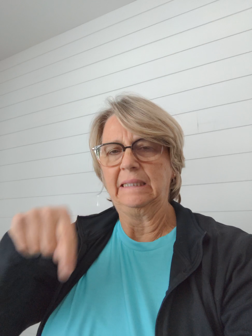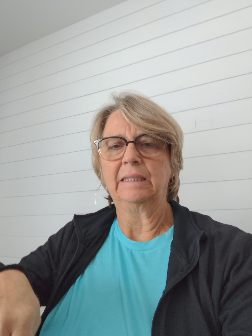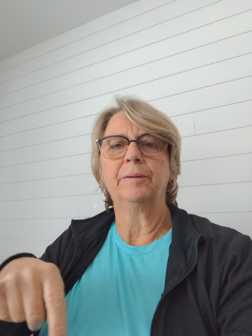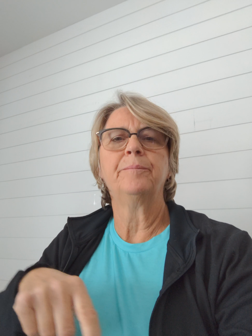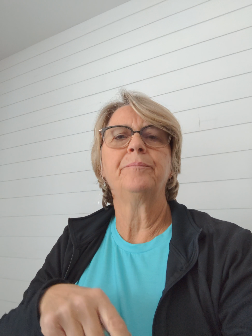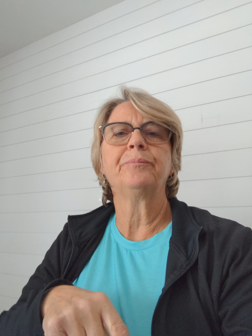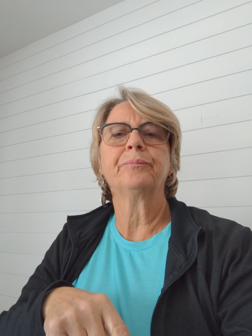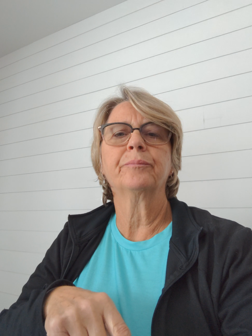feet